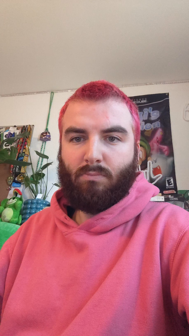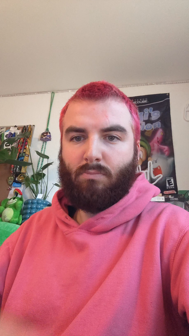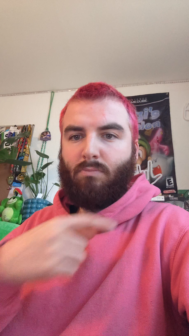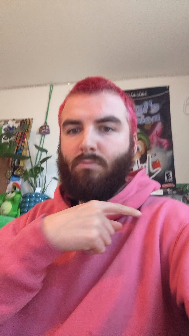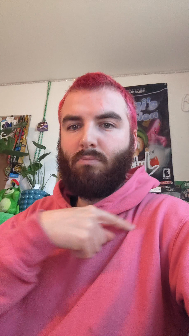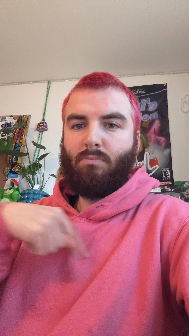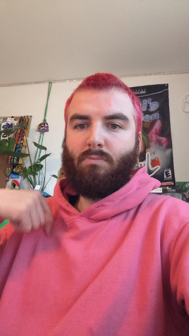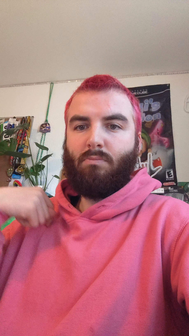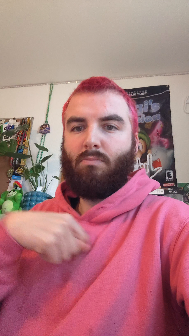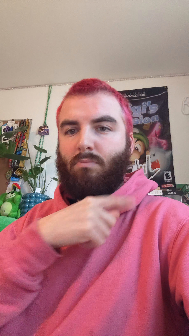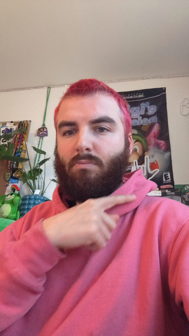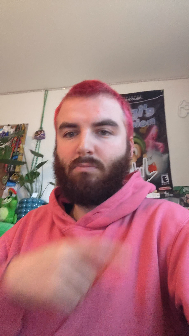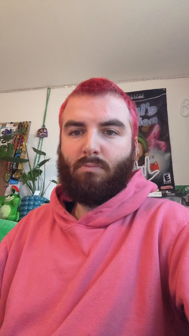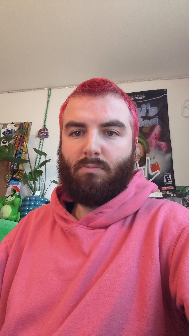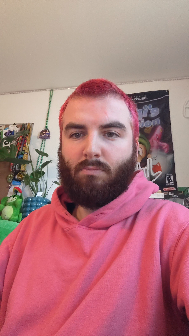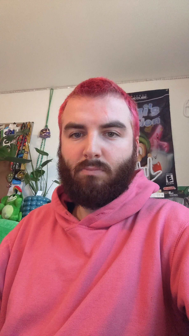bib